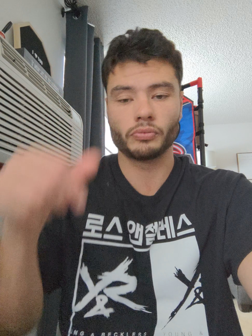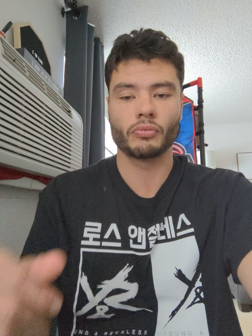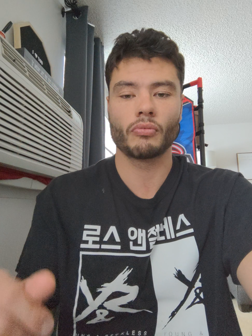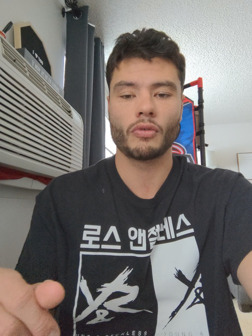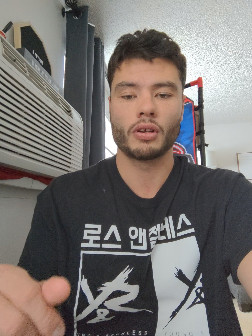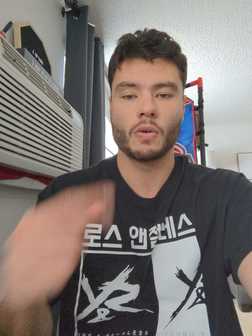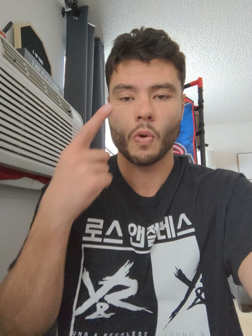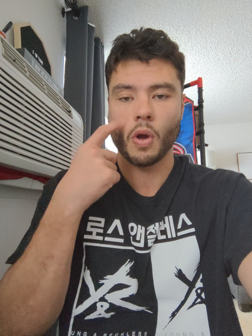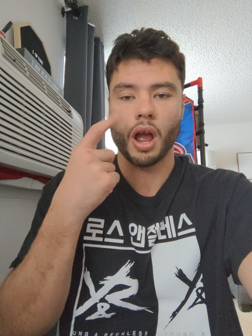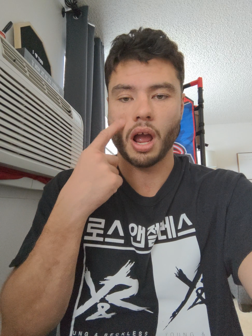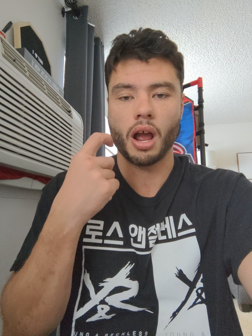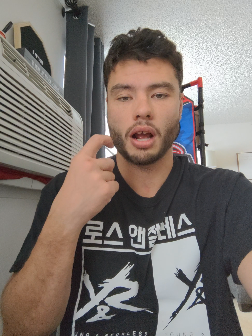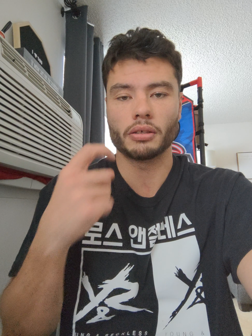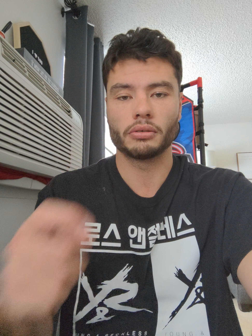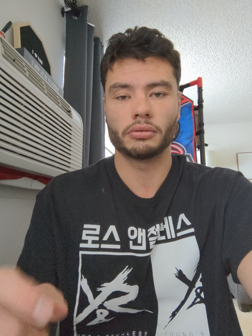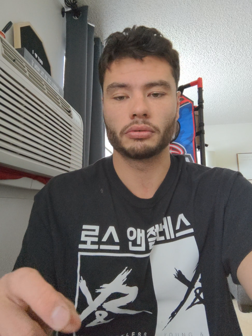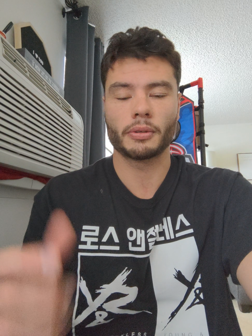cry